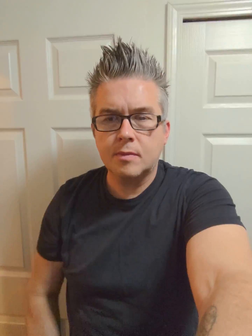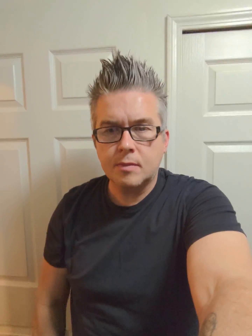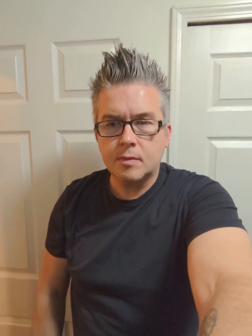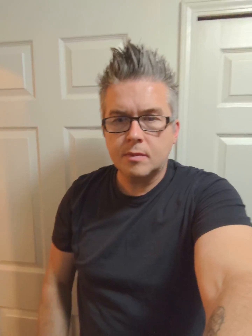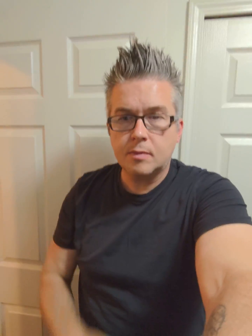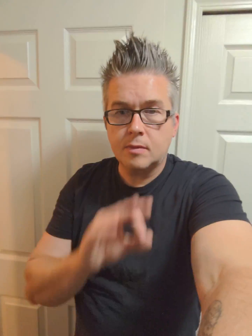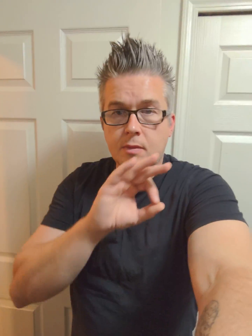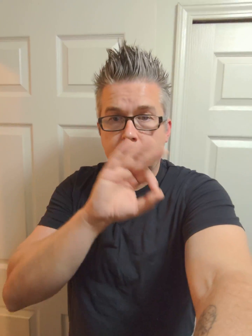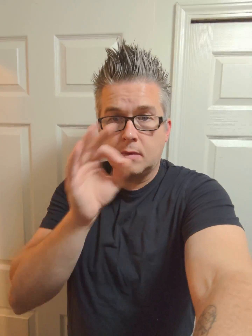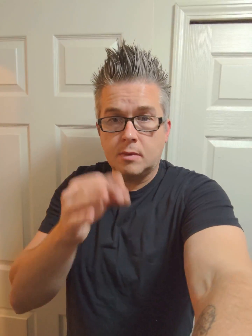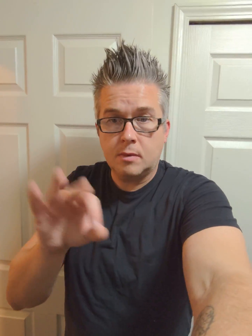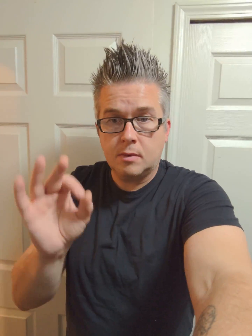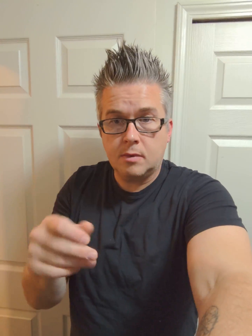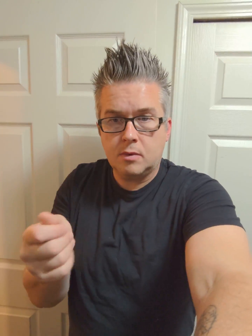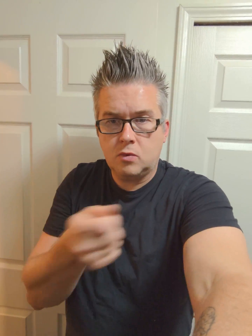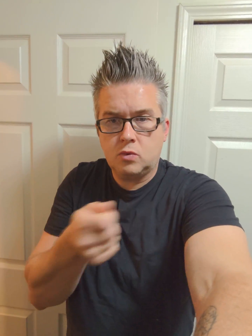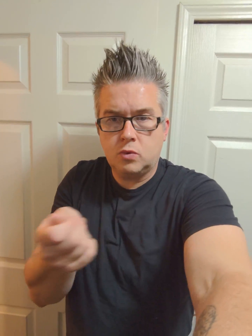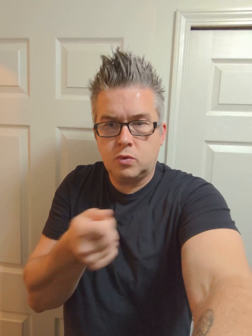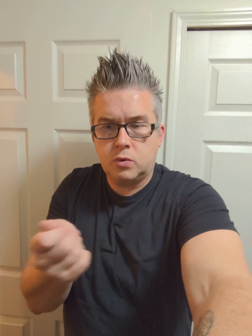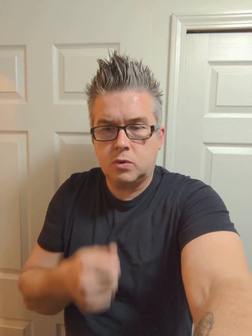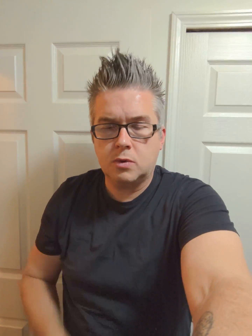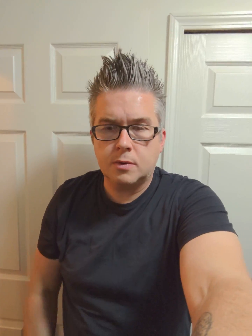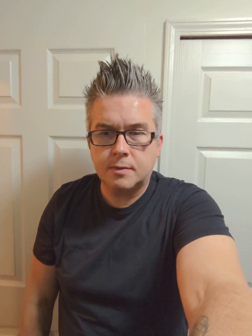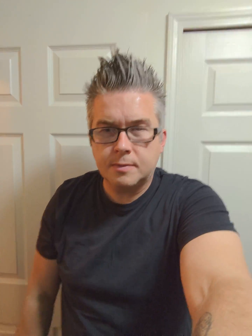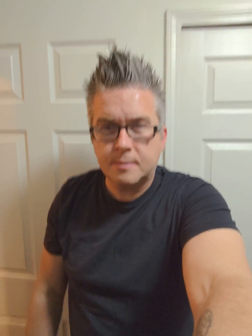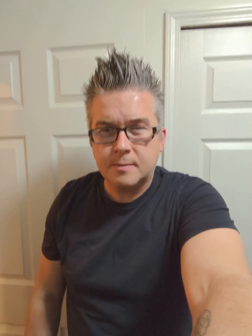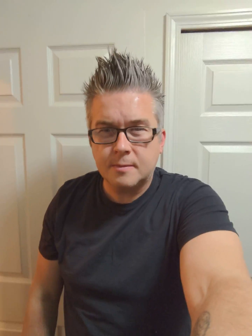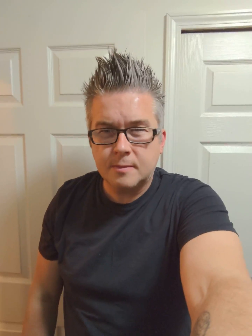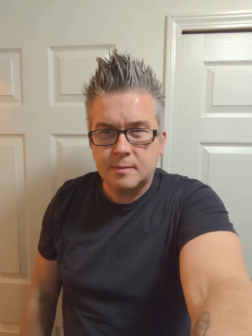hose